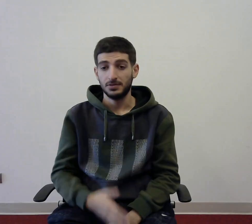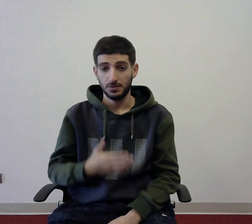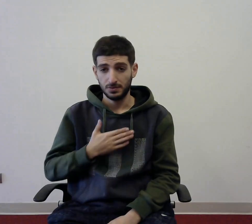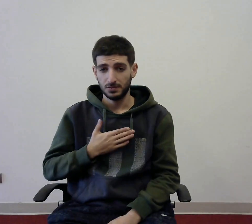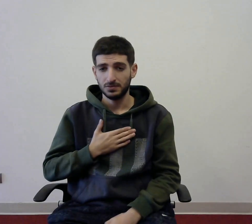mənim